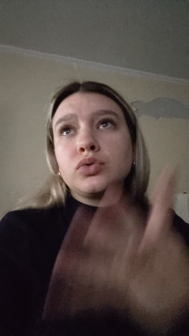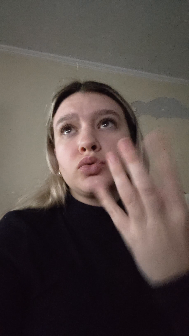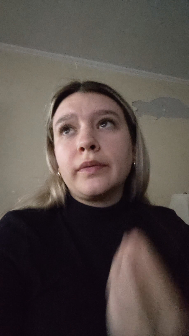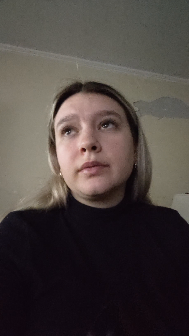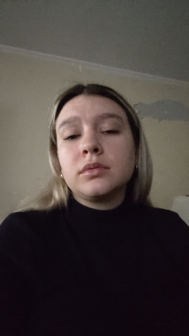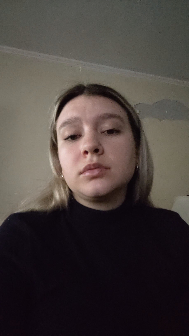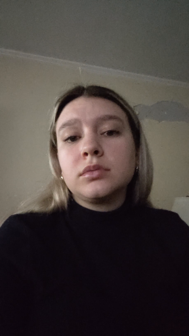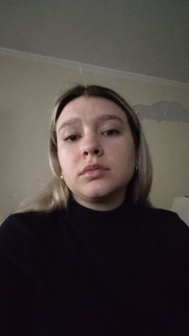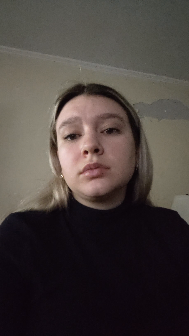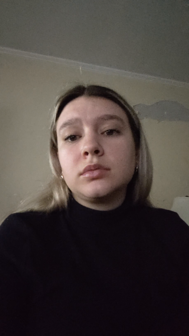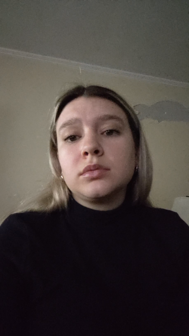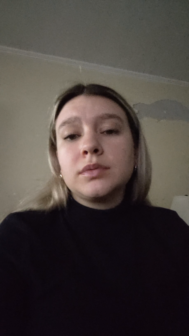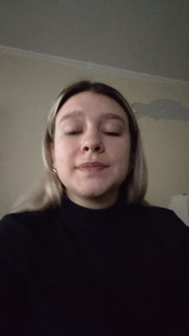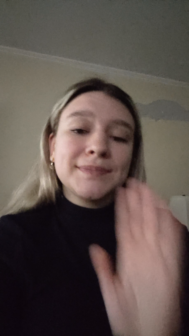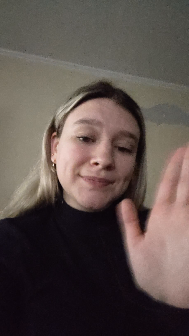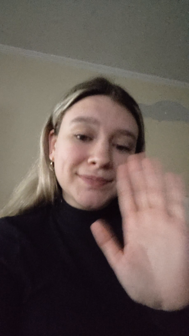hi